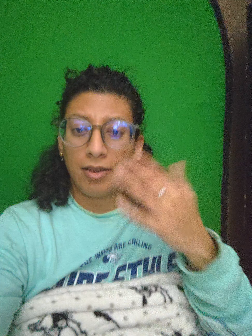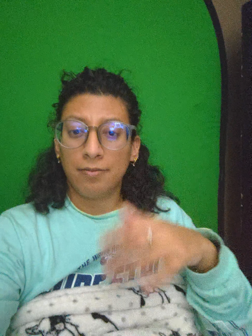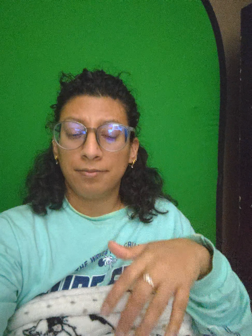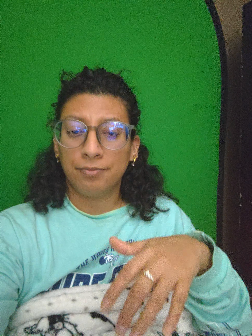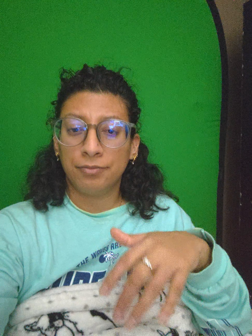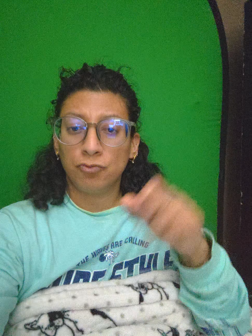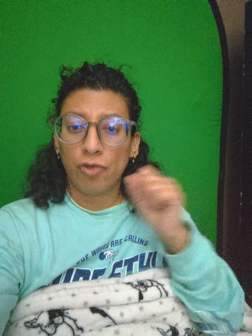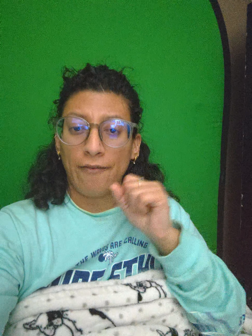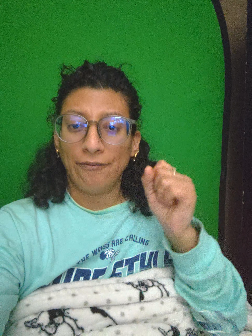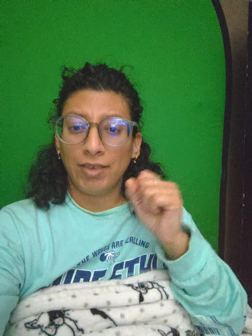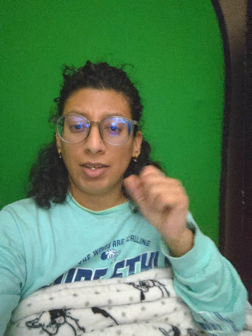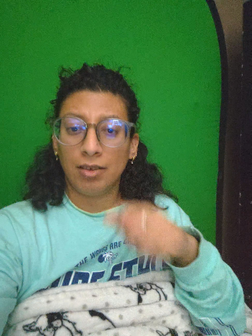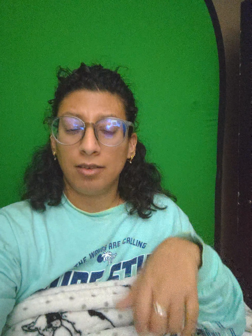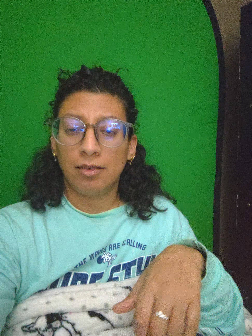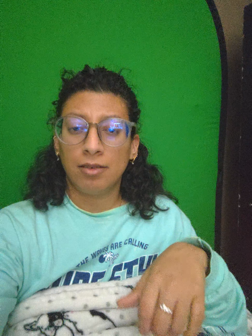refrigerator